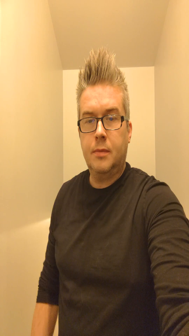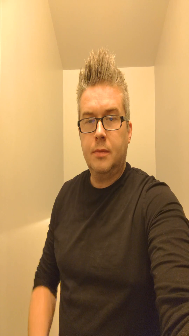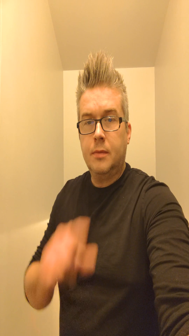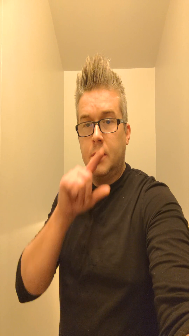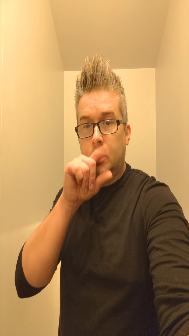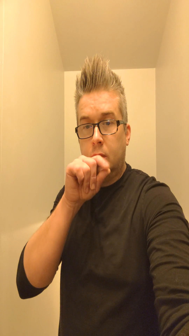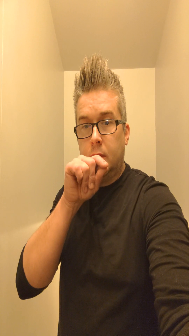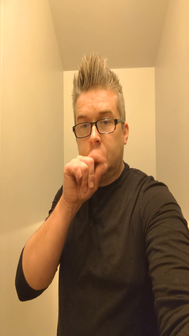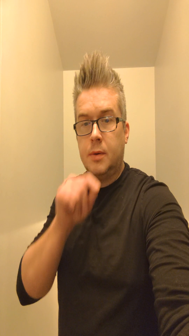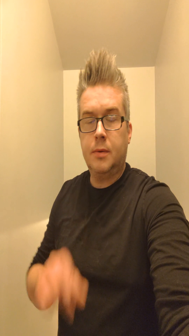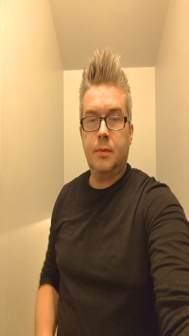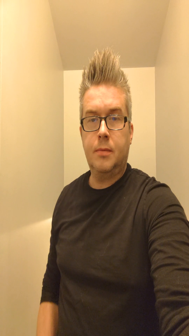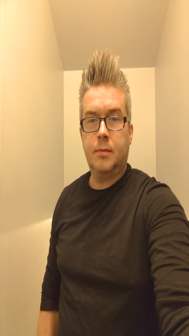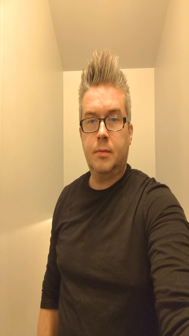bird